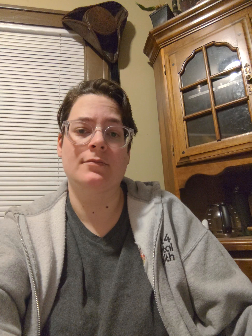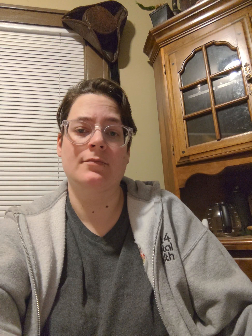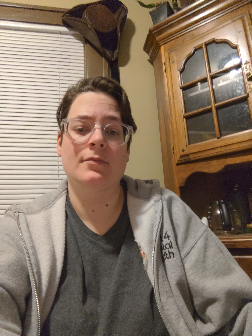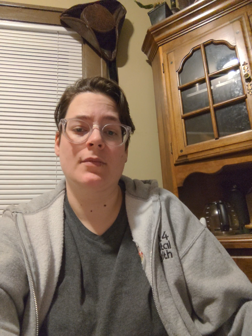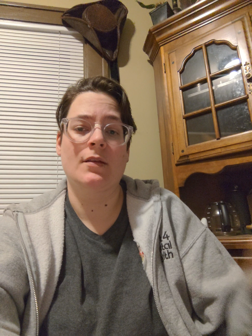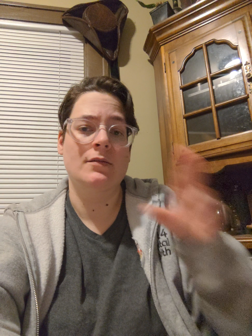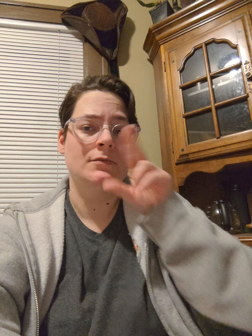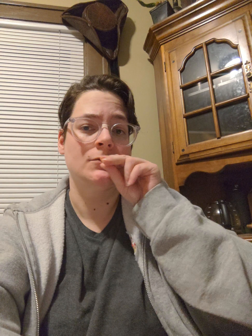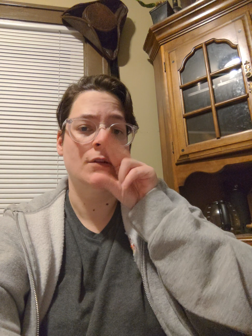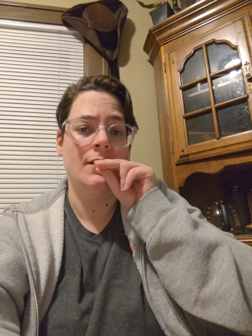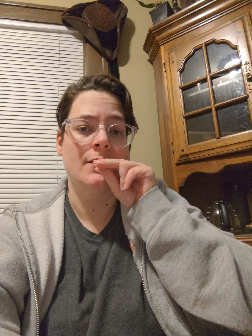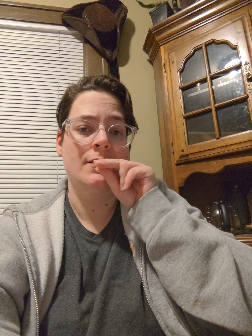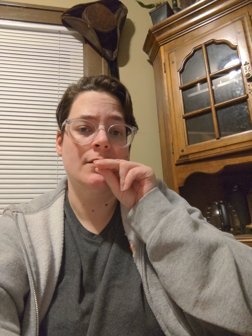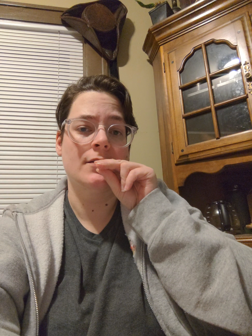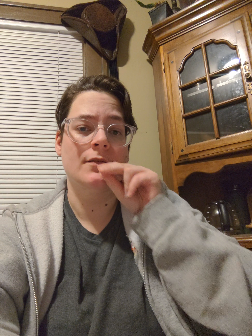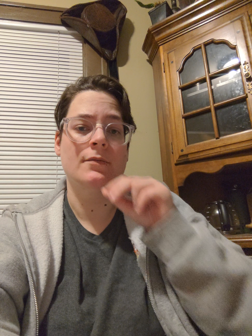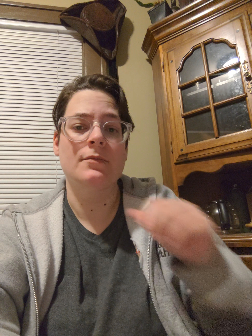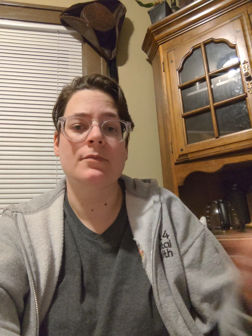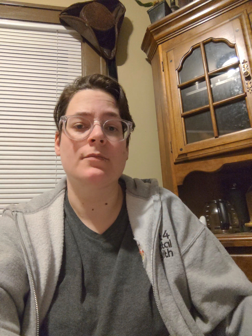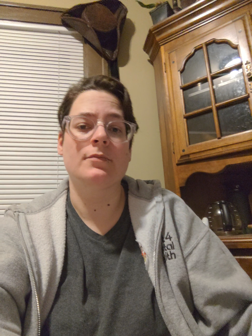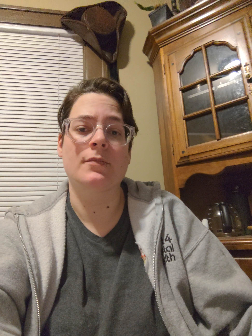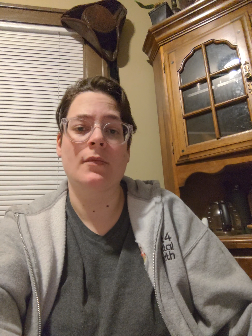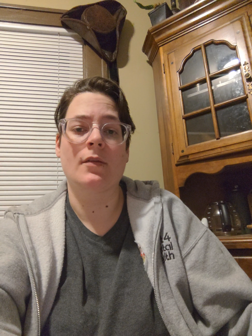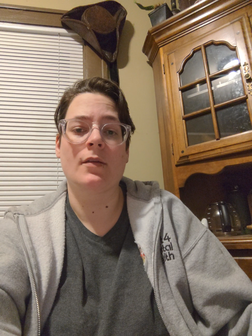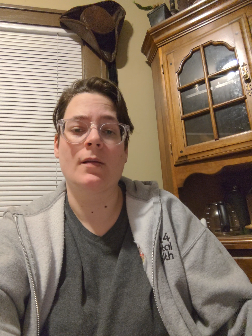duck